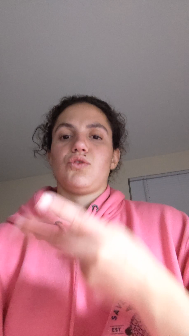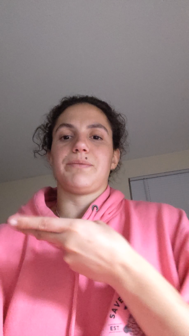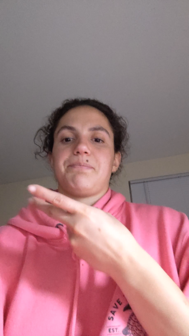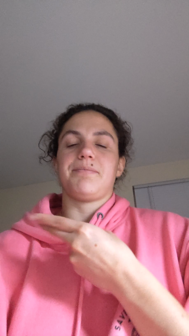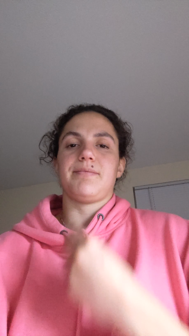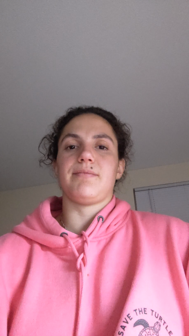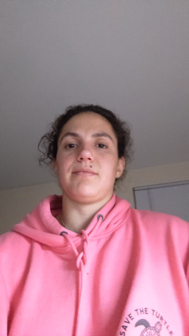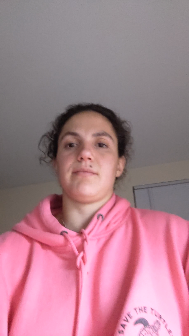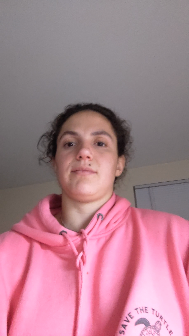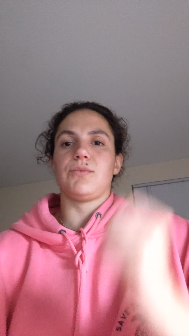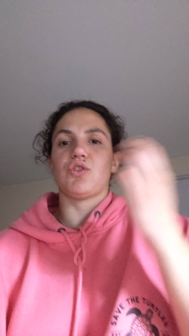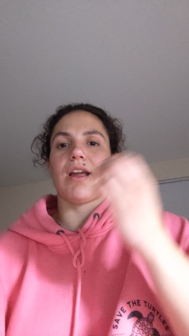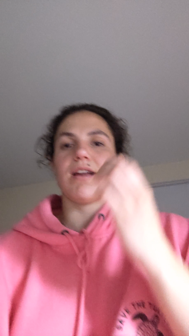shake